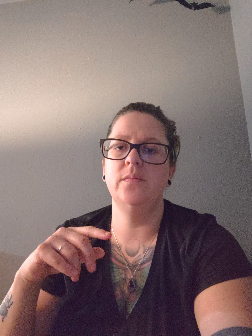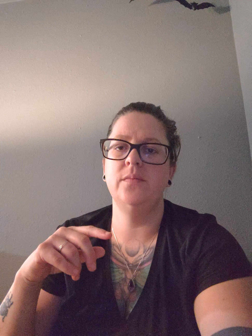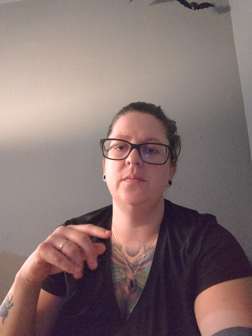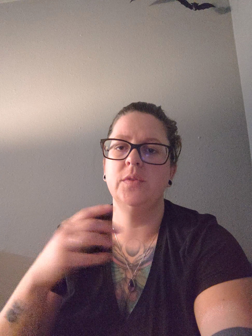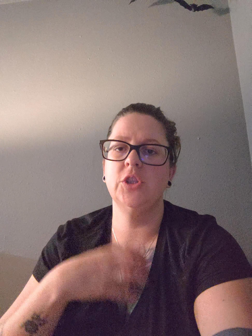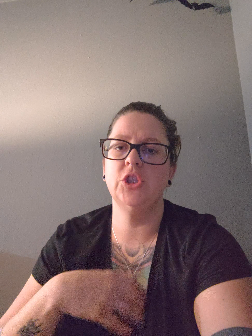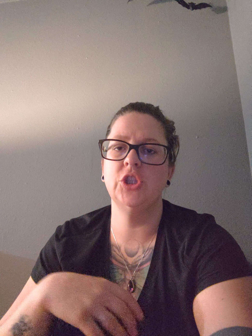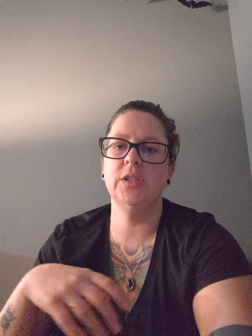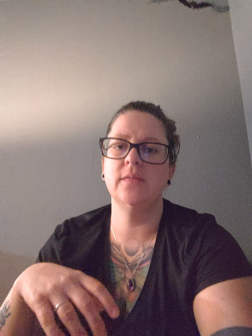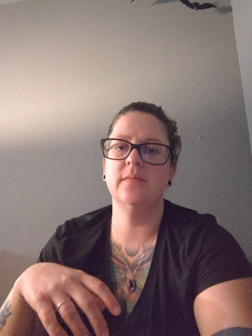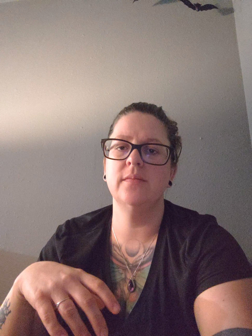hungry